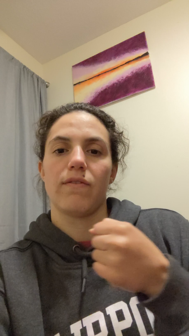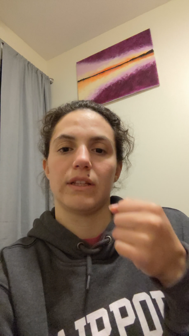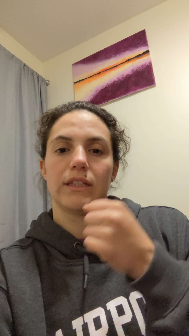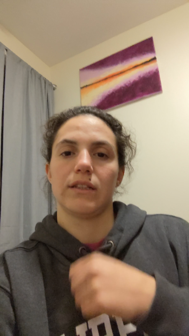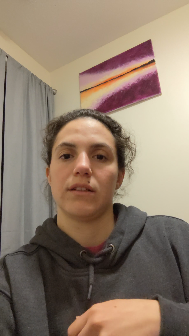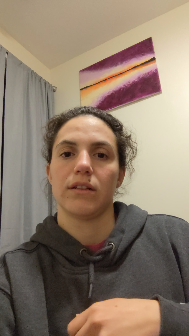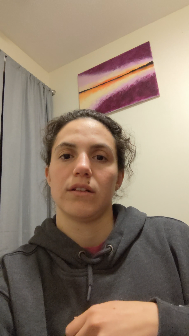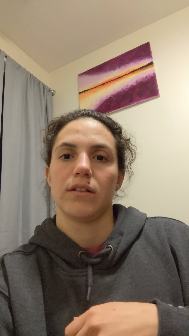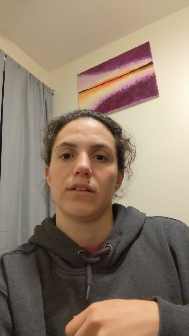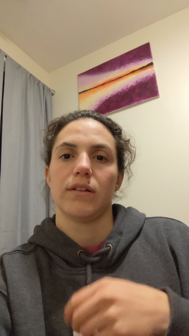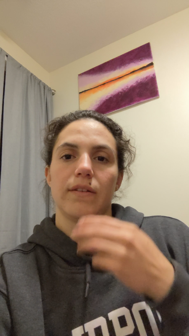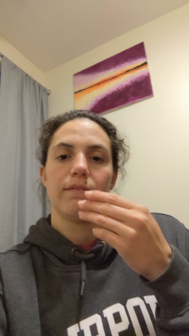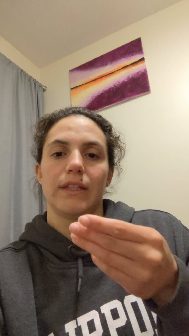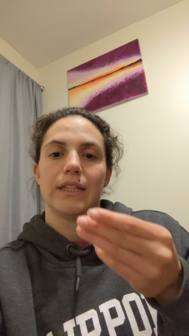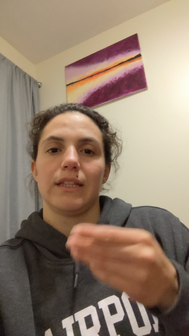feed